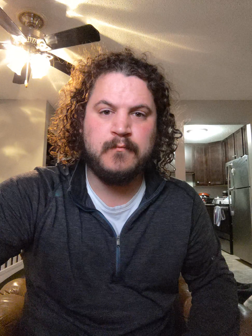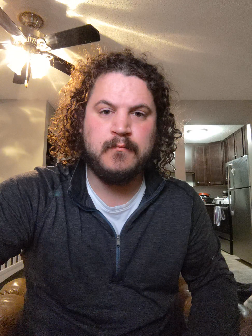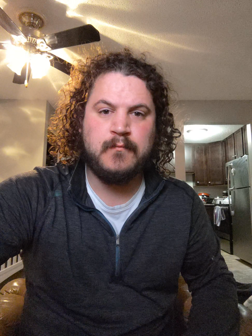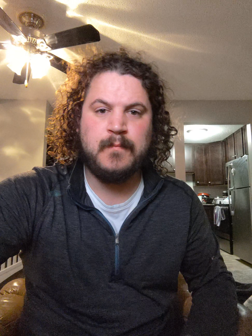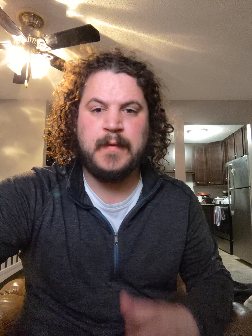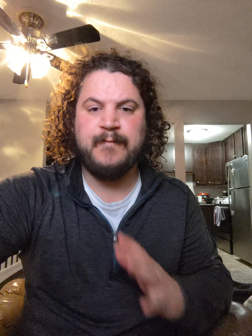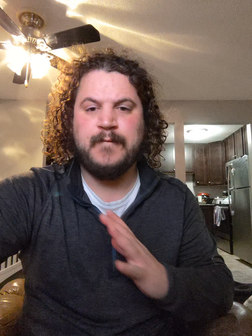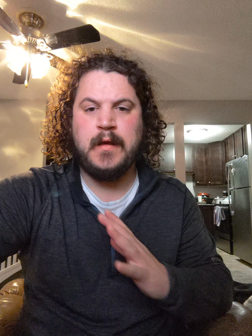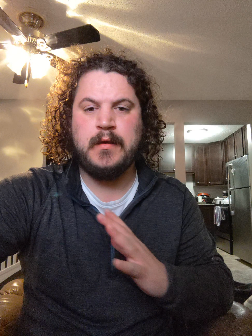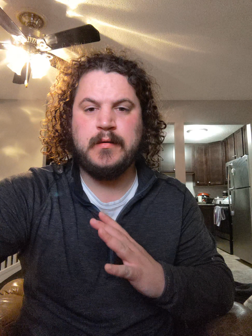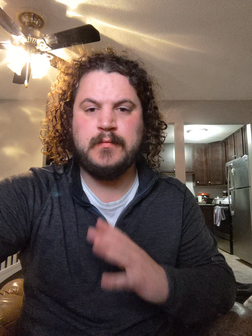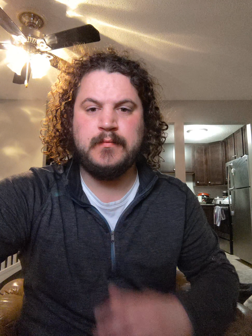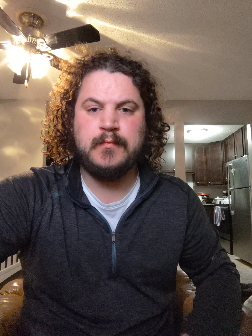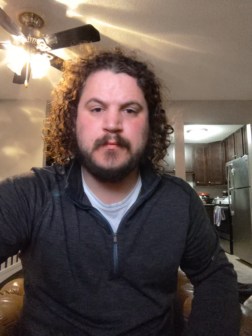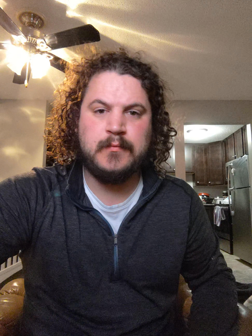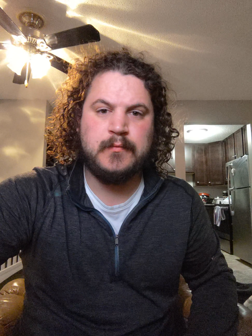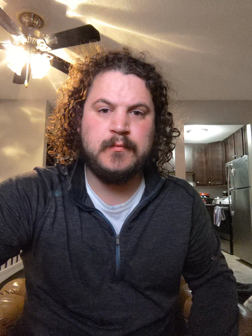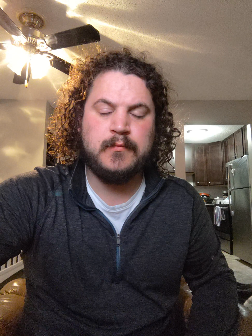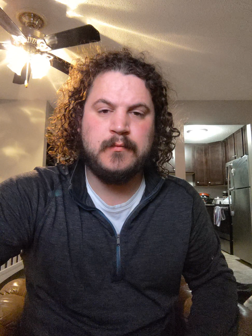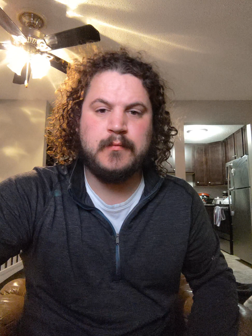fine